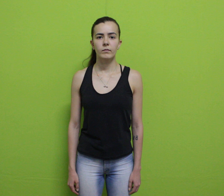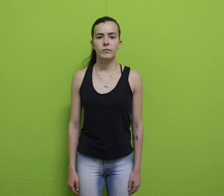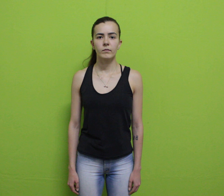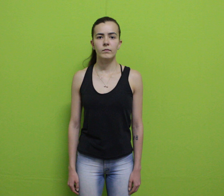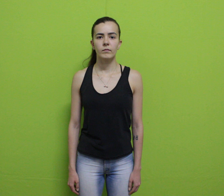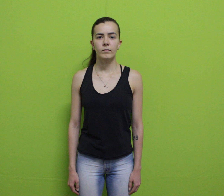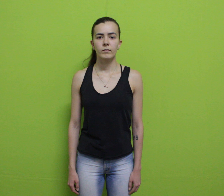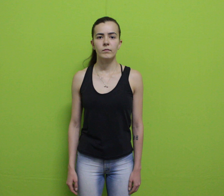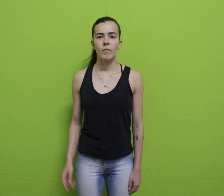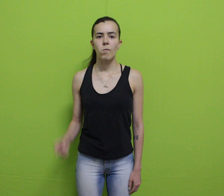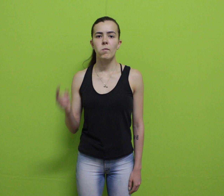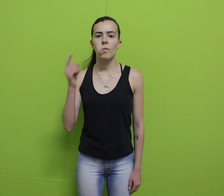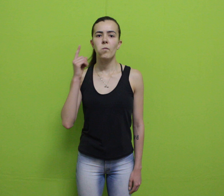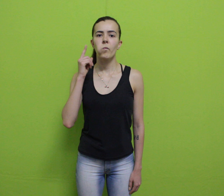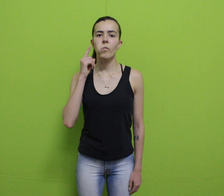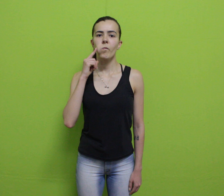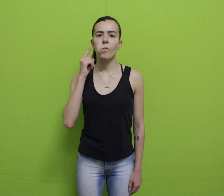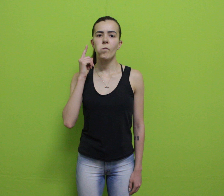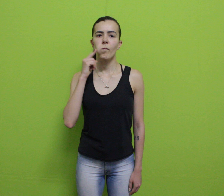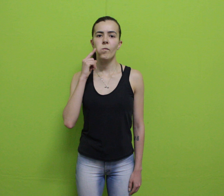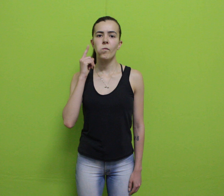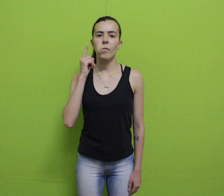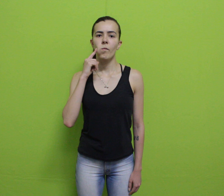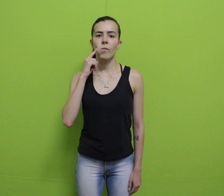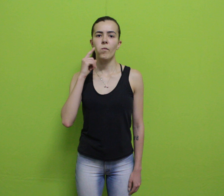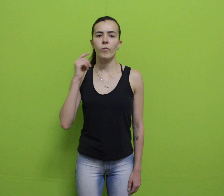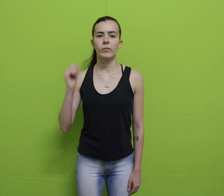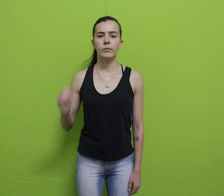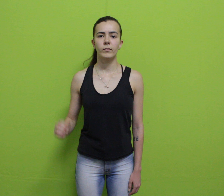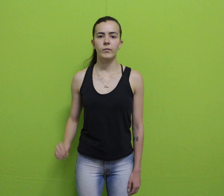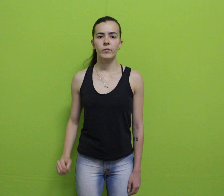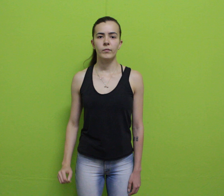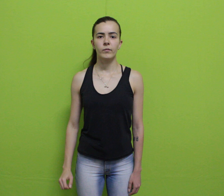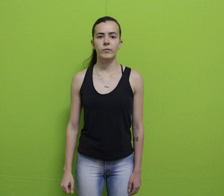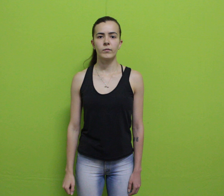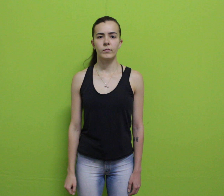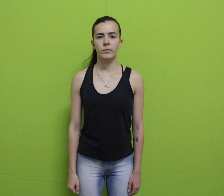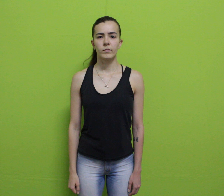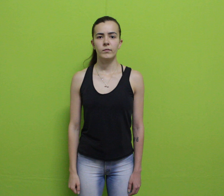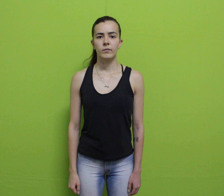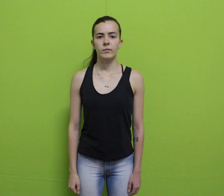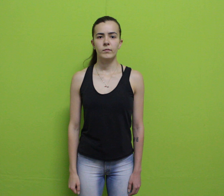bala